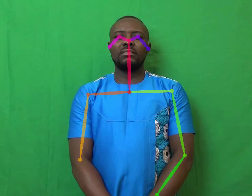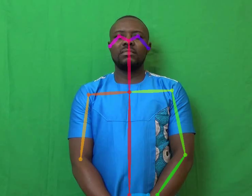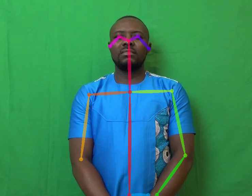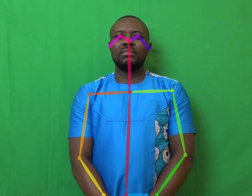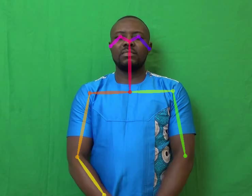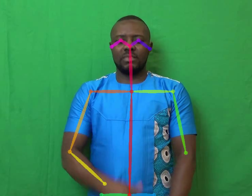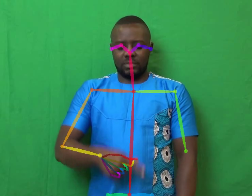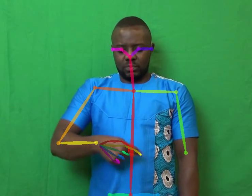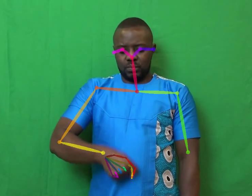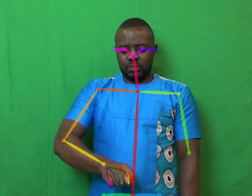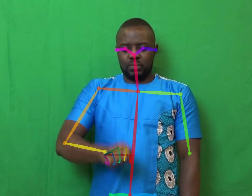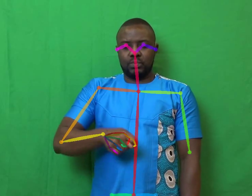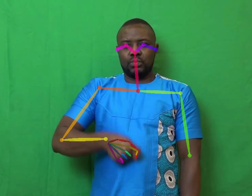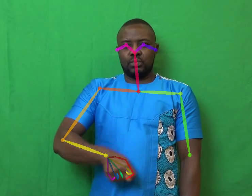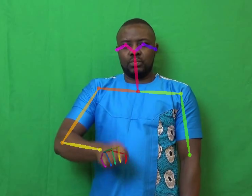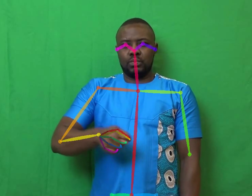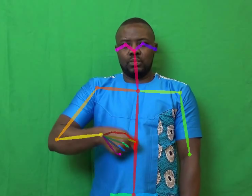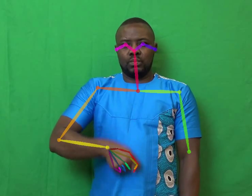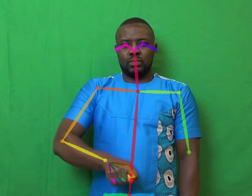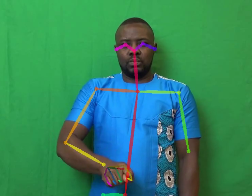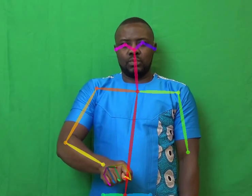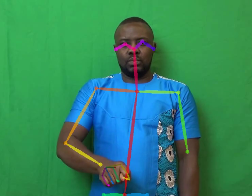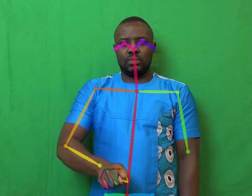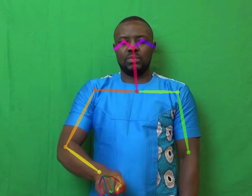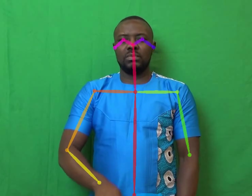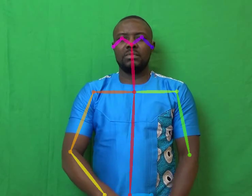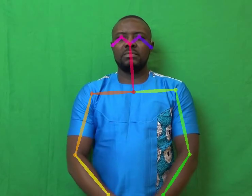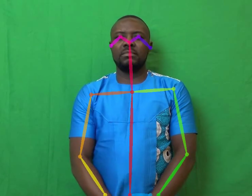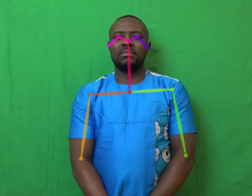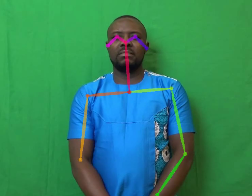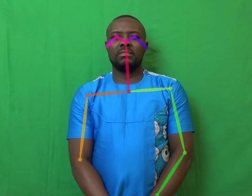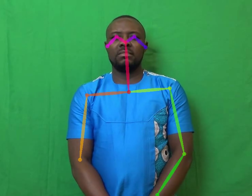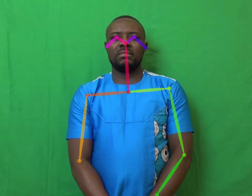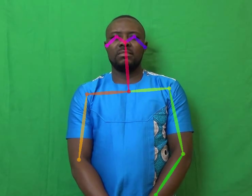urinate